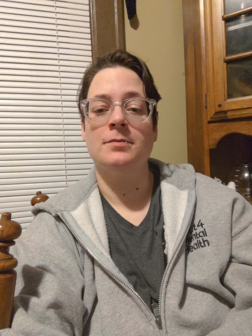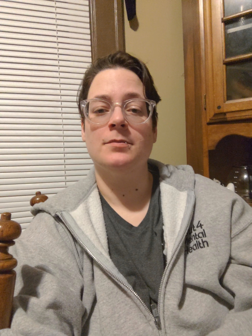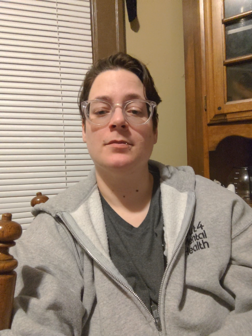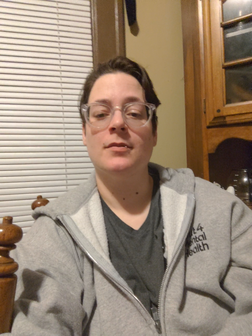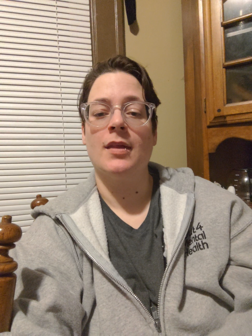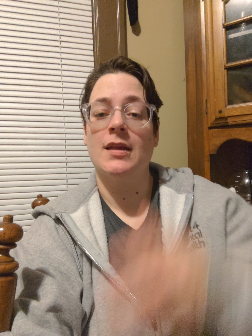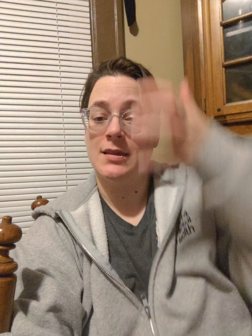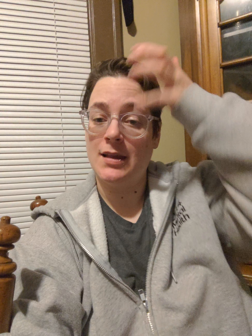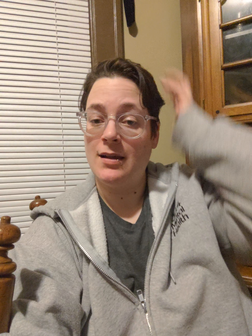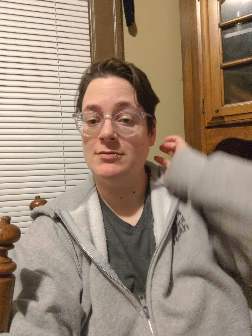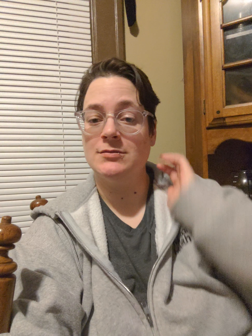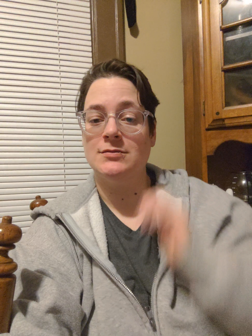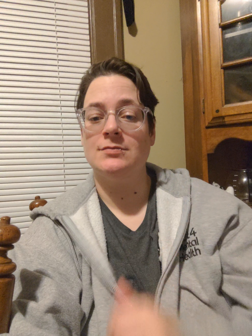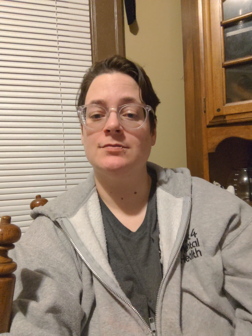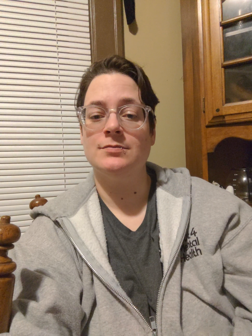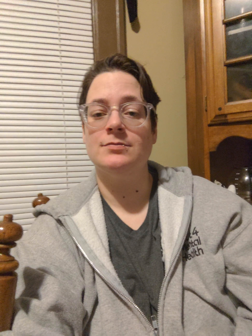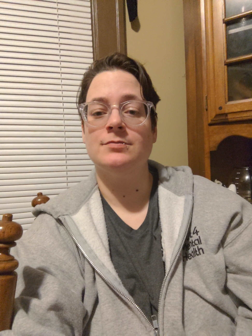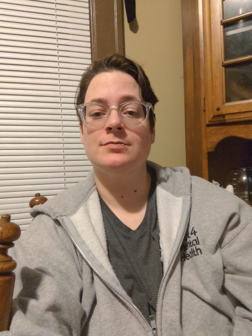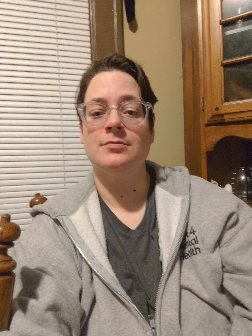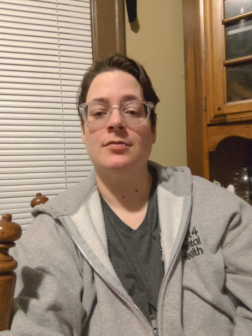lion